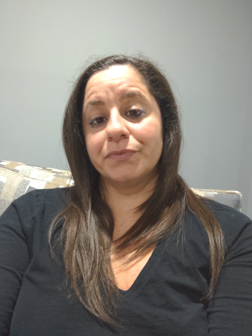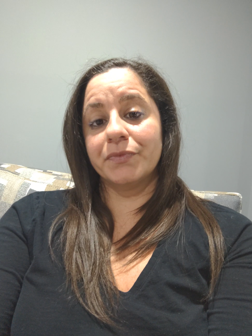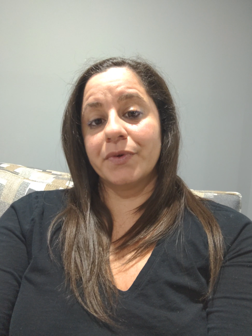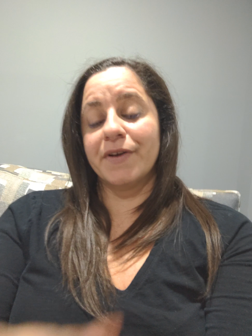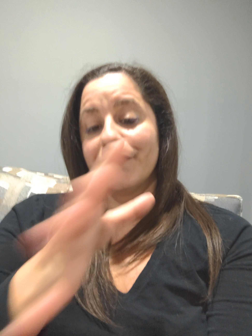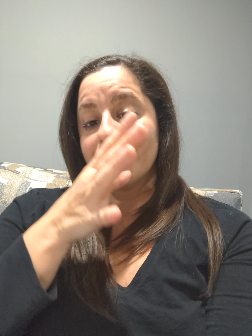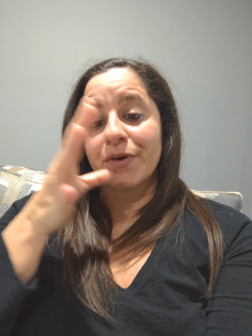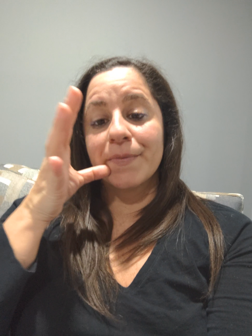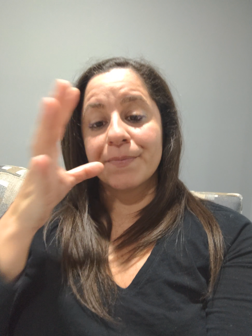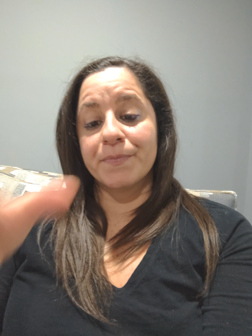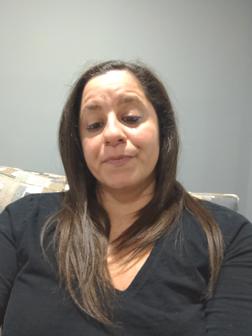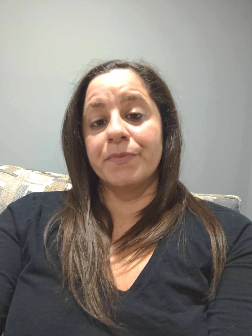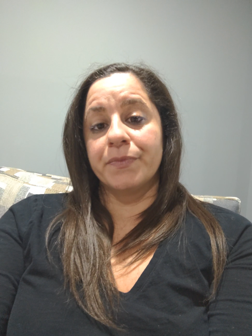farm